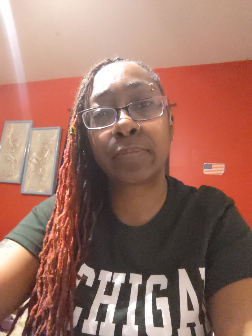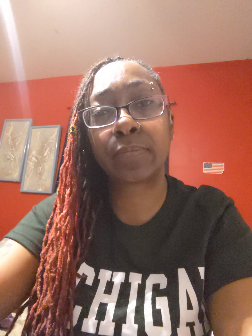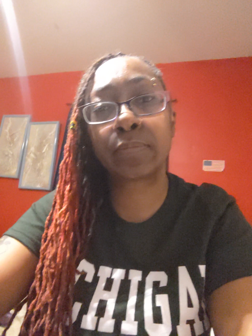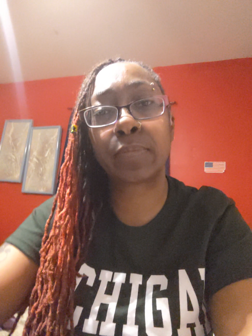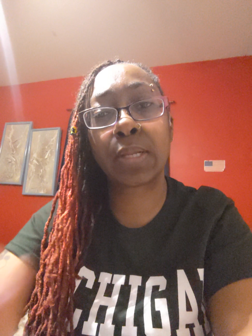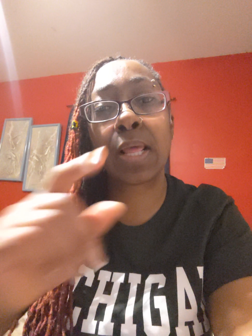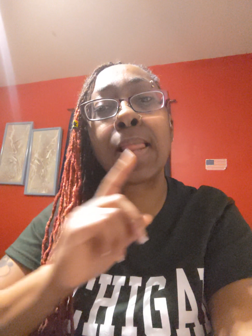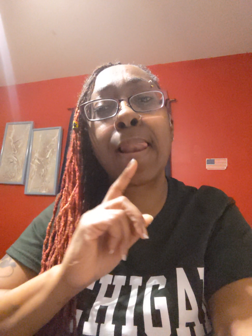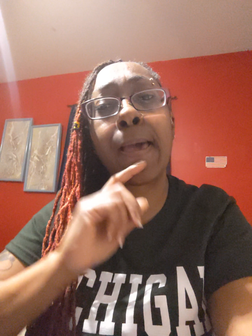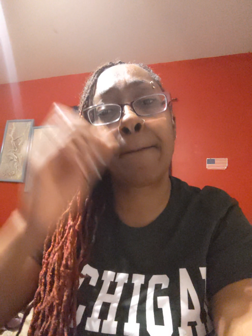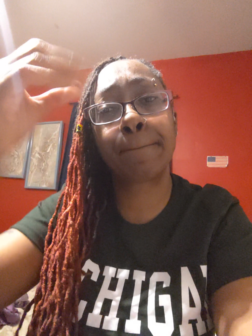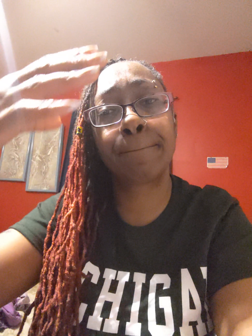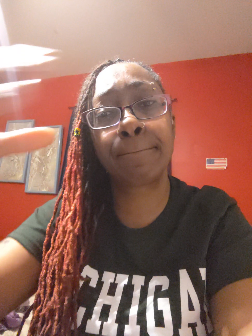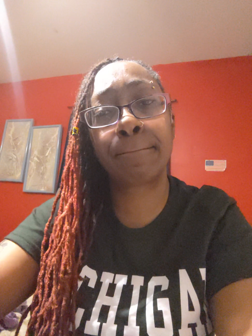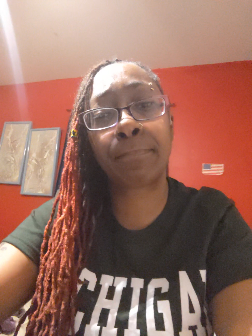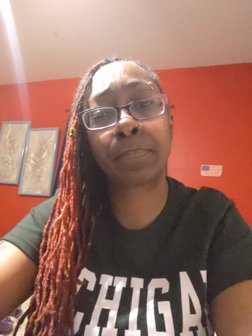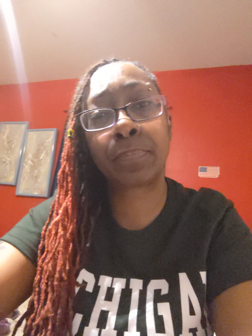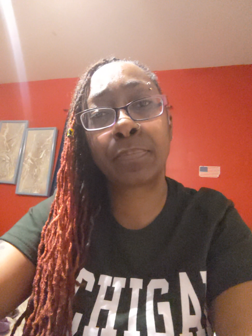lamp